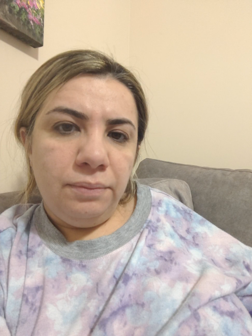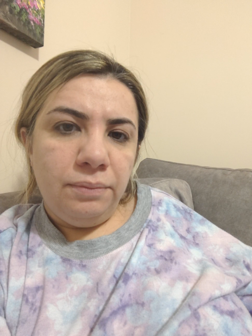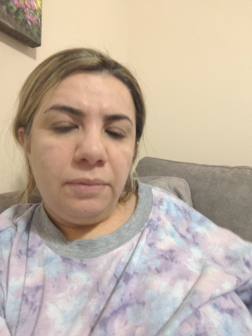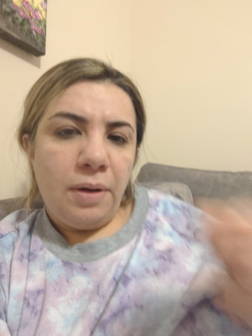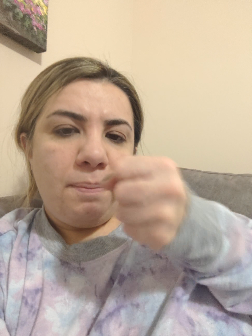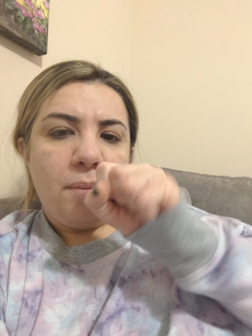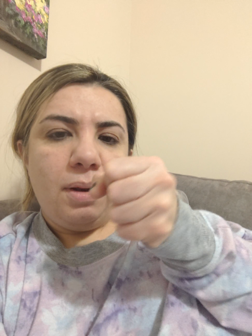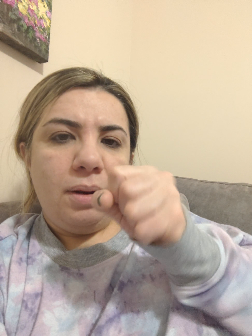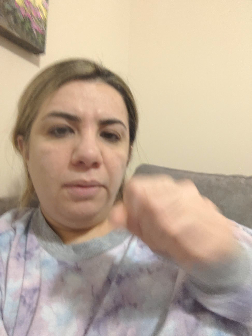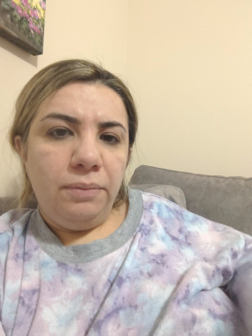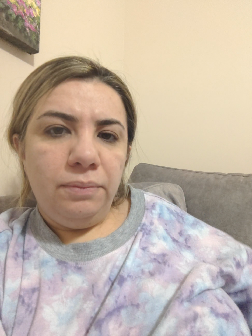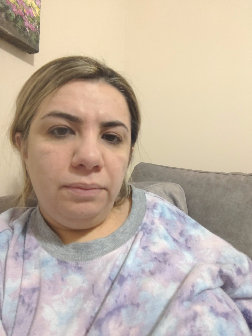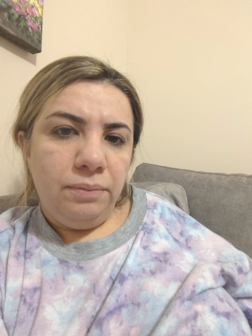make